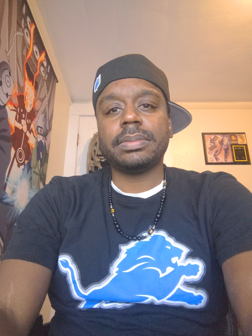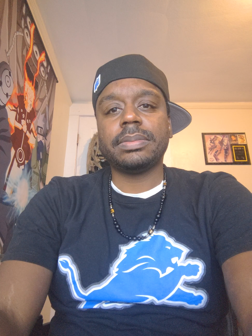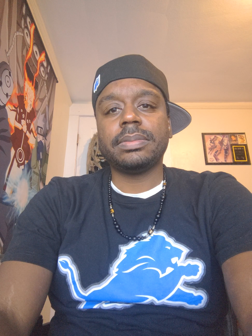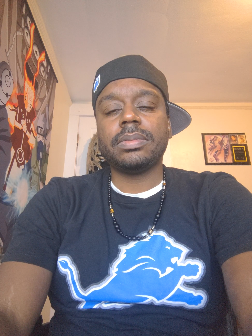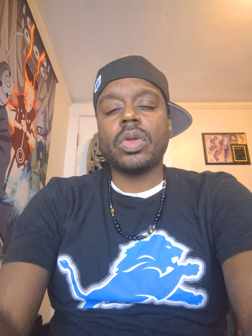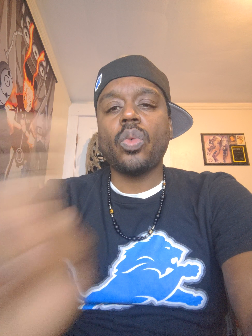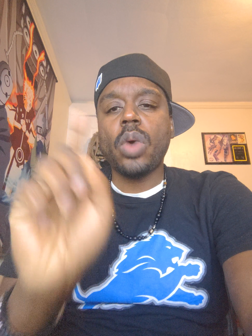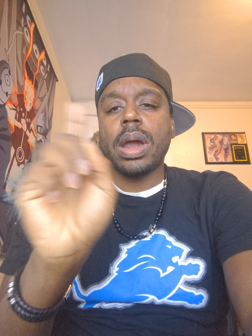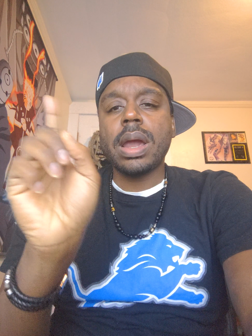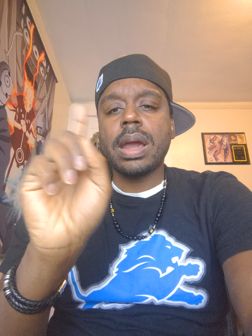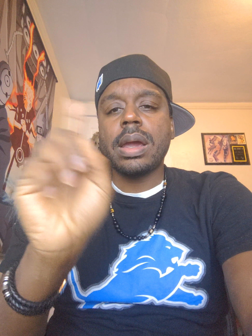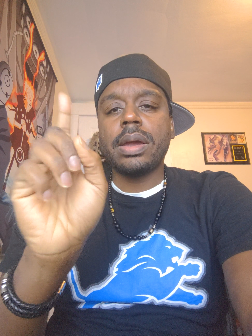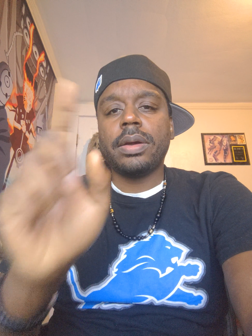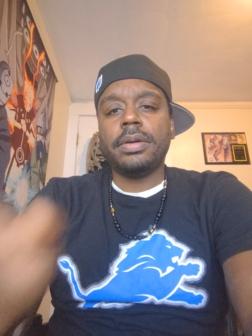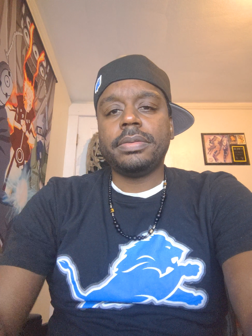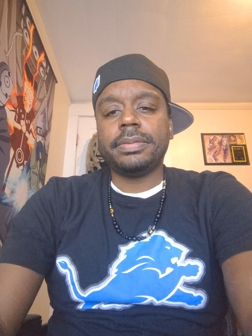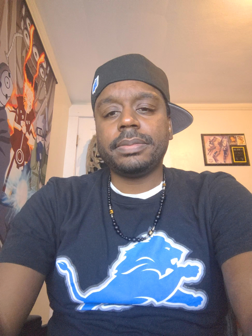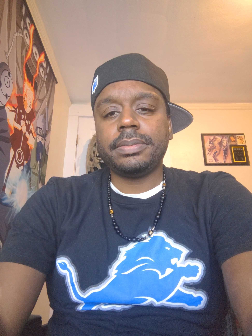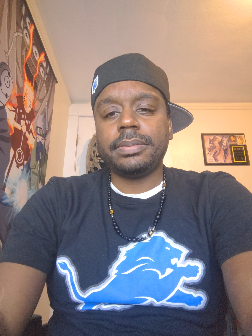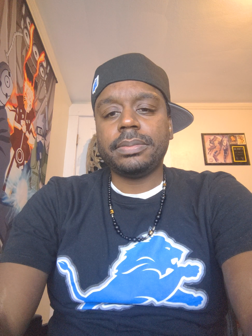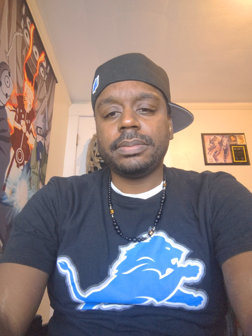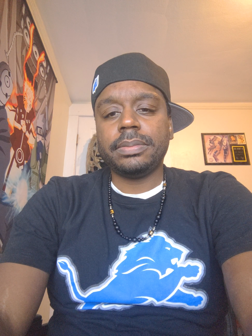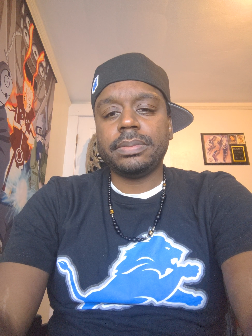where